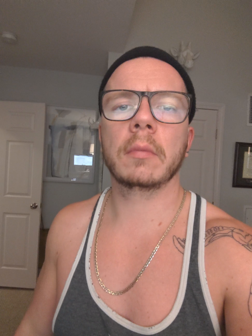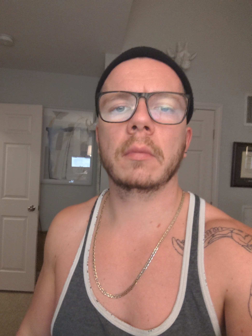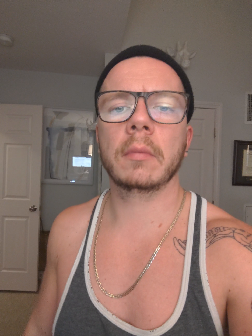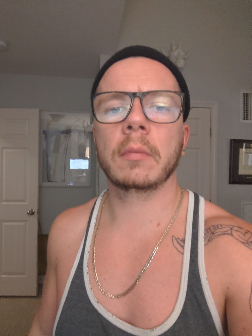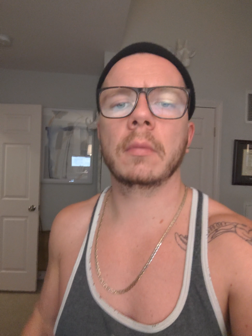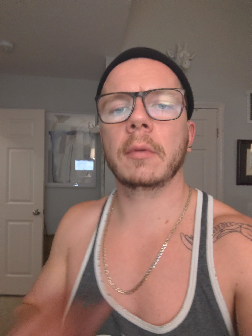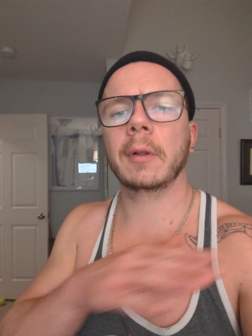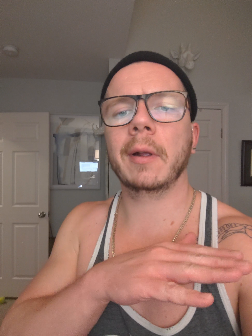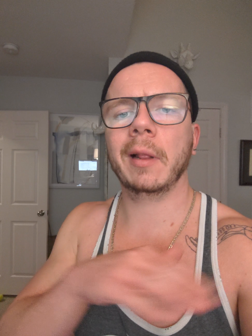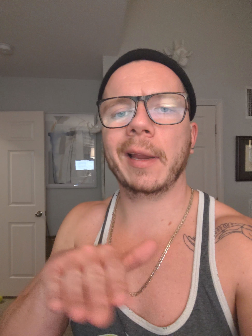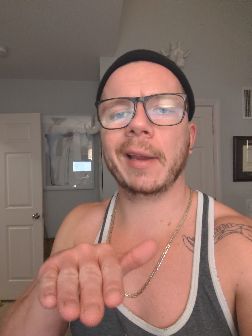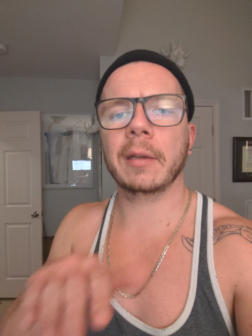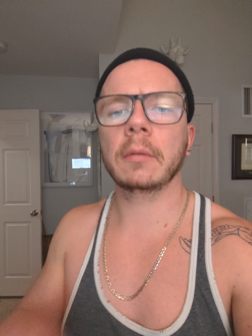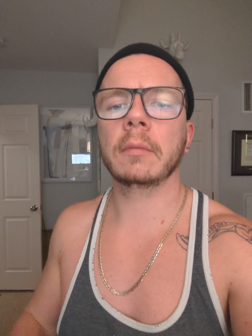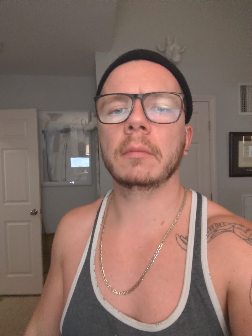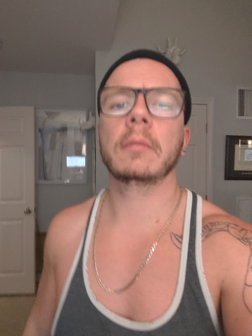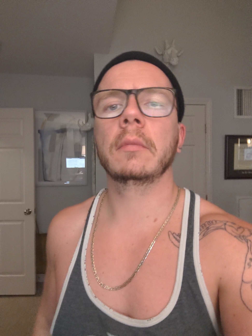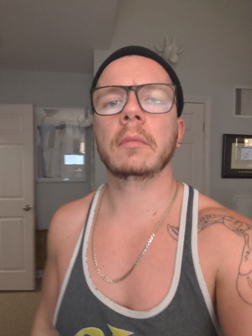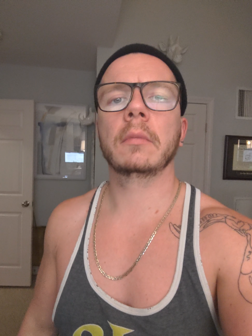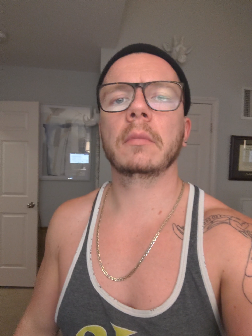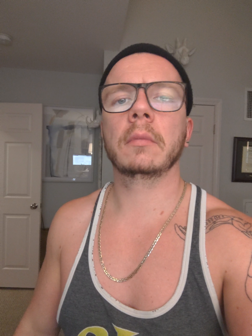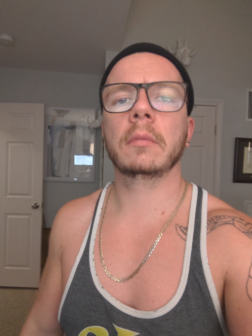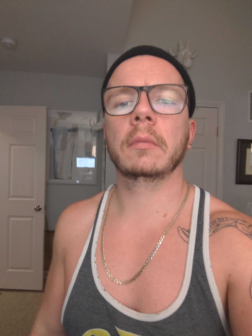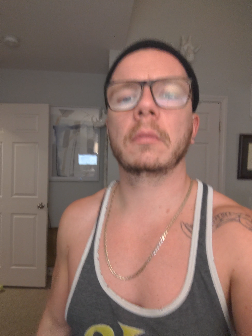clean